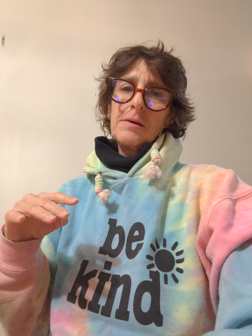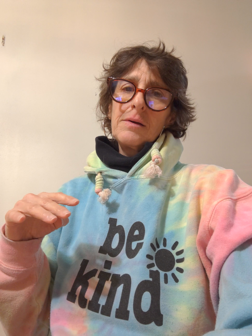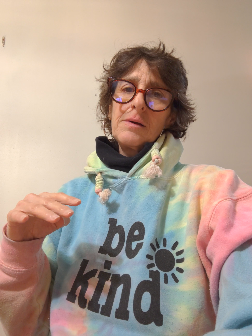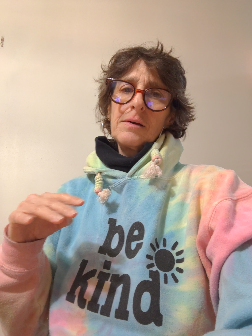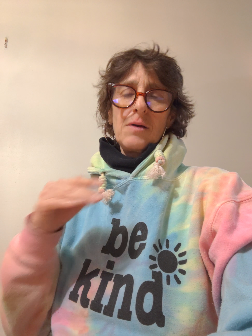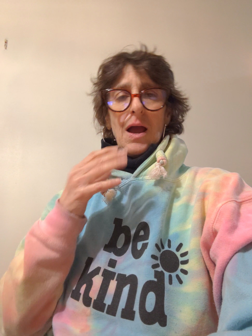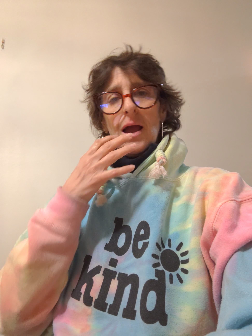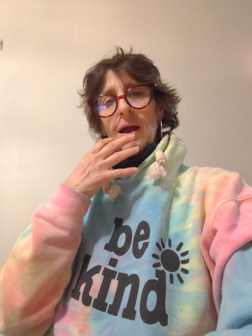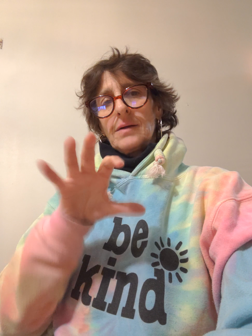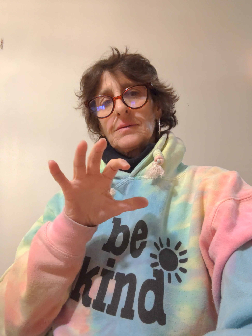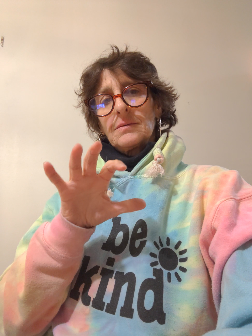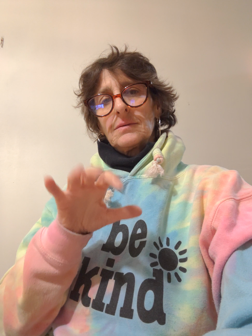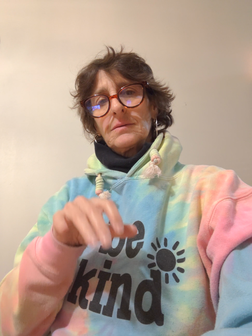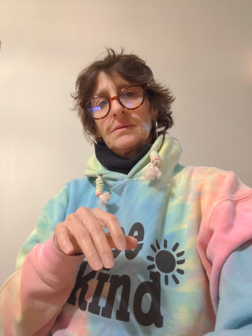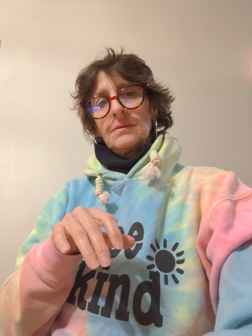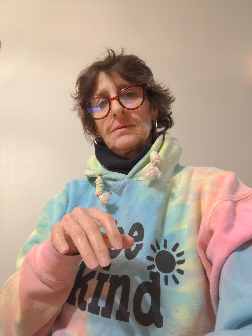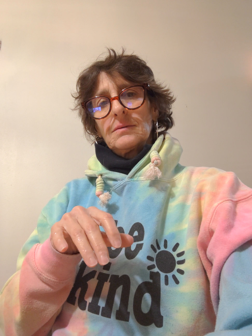hot